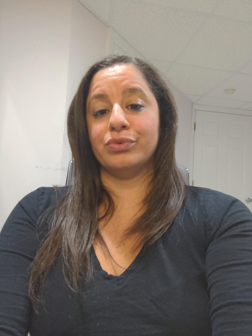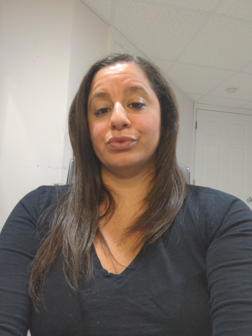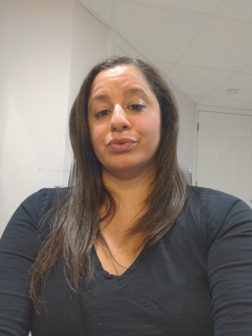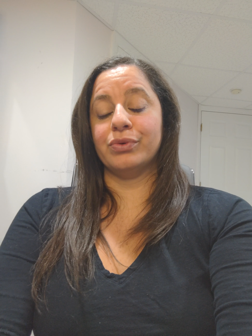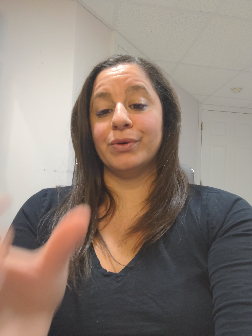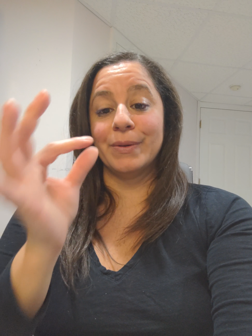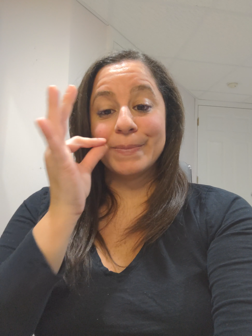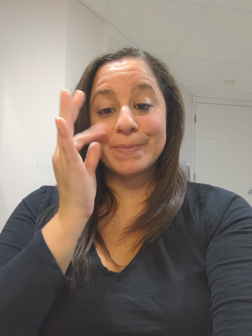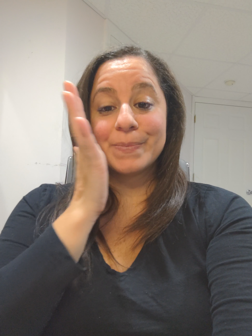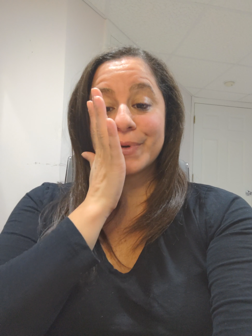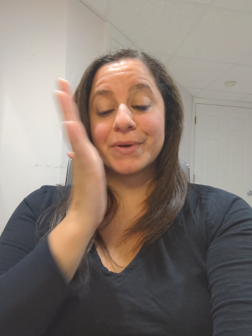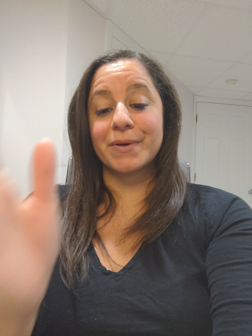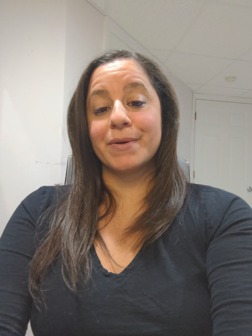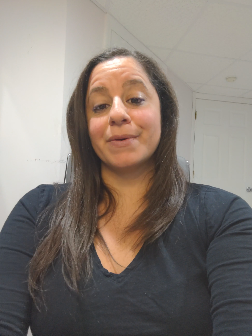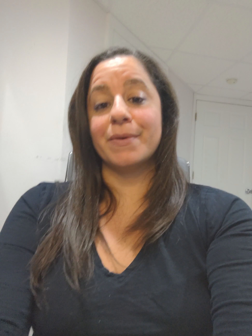bee